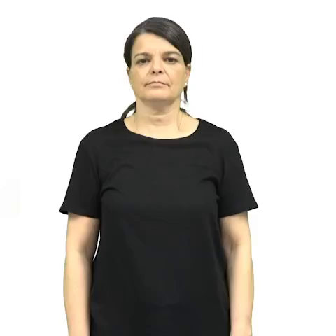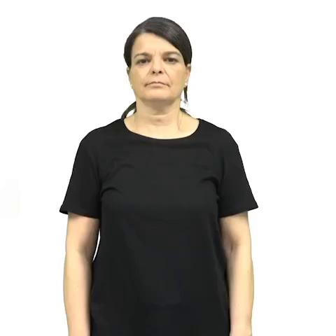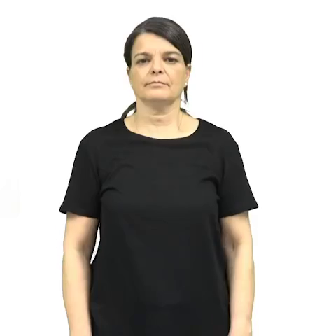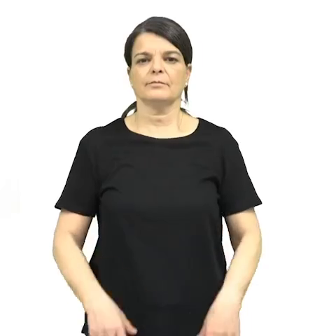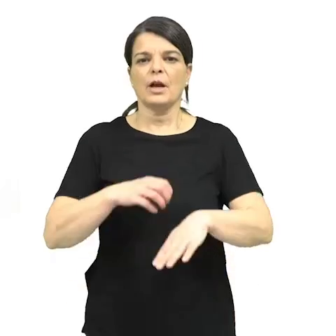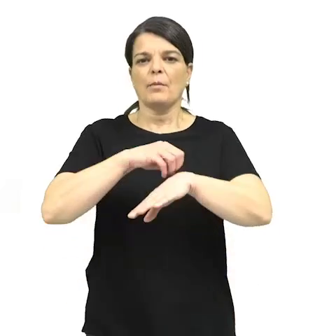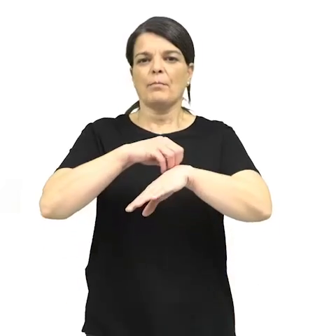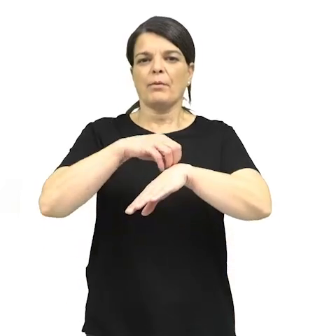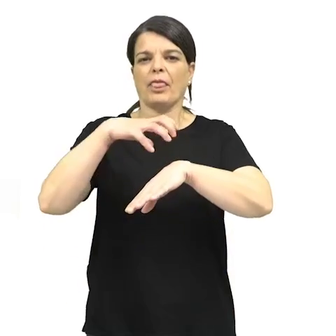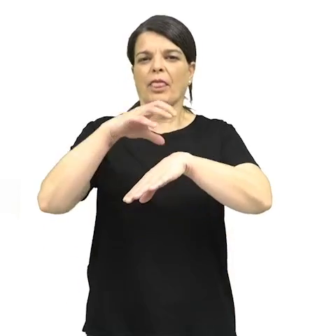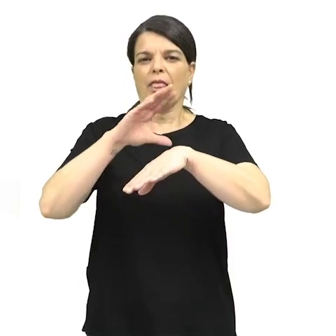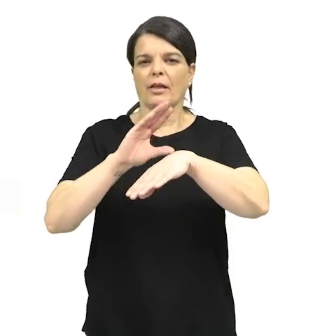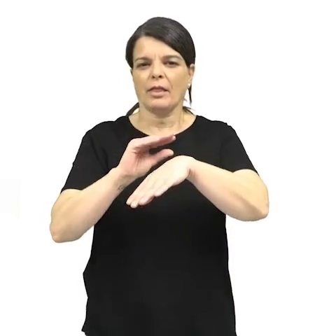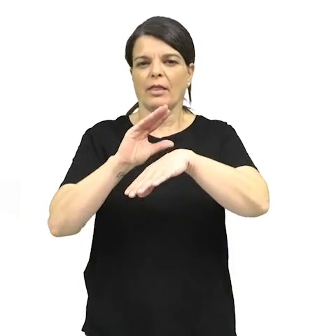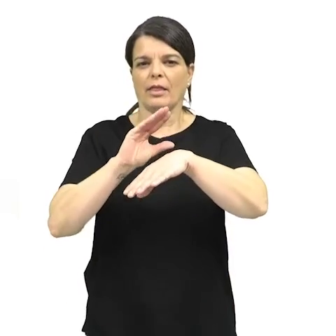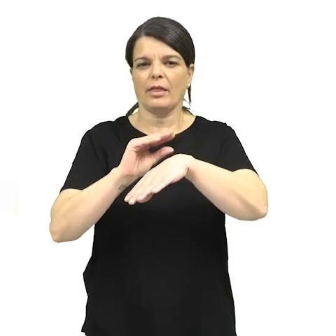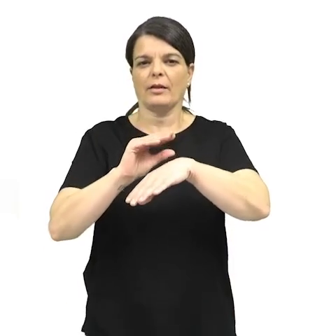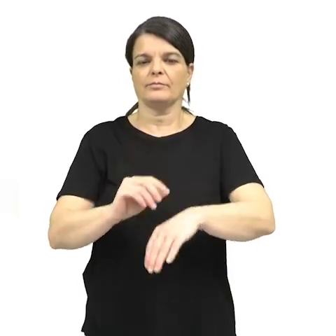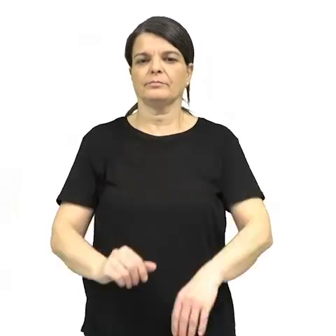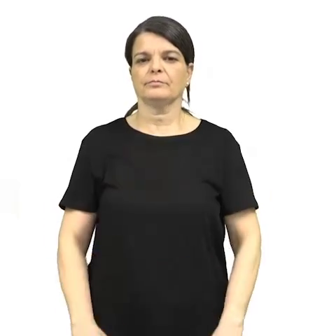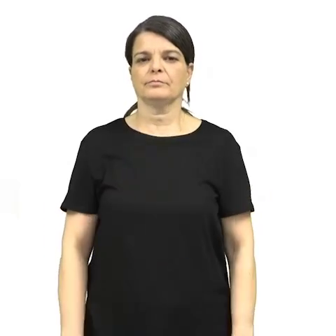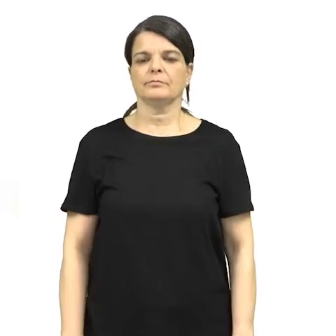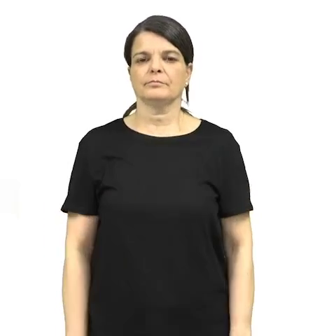bulto blando